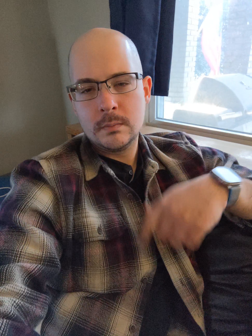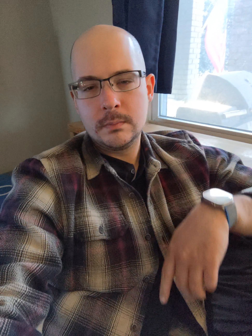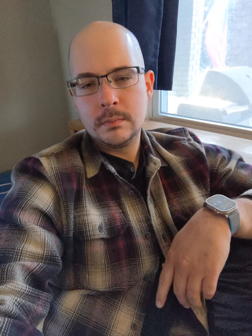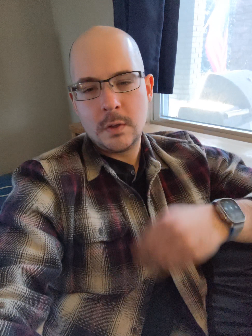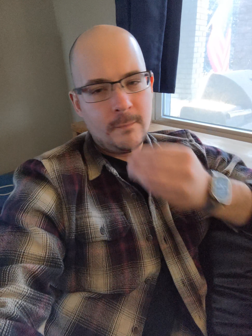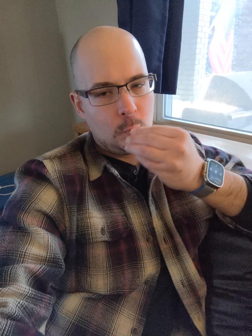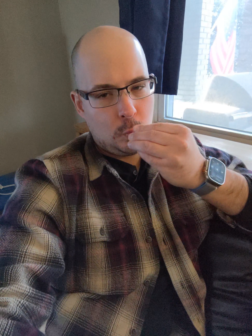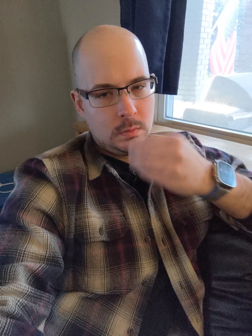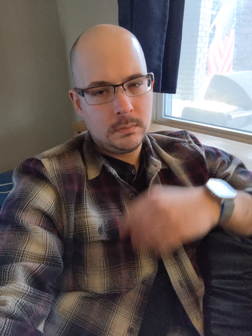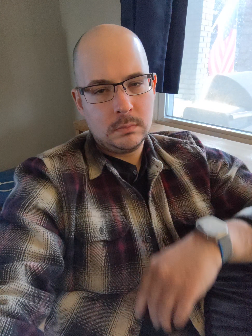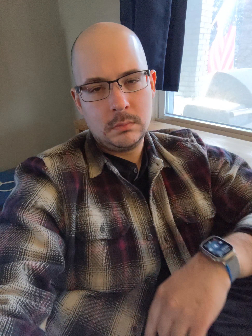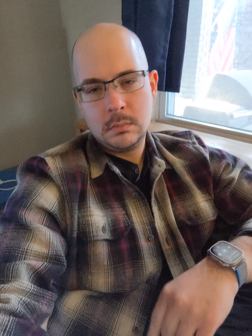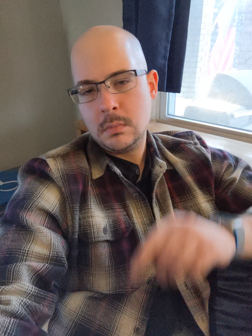food